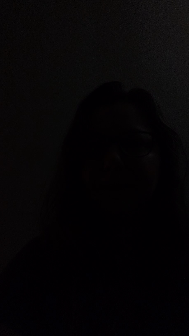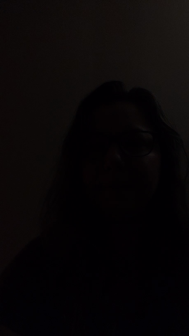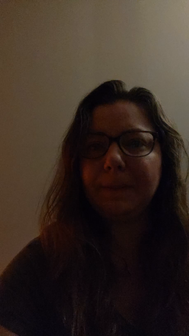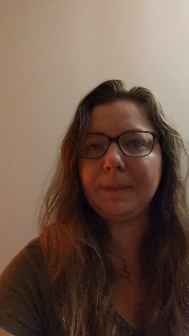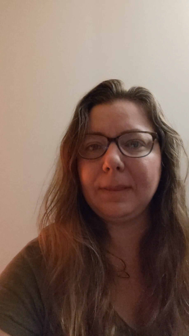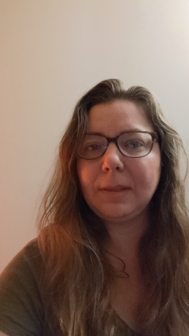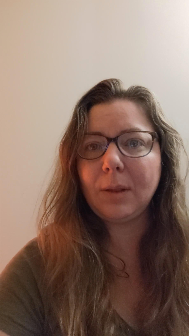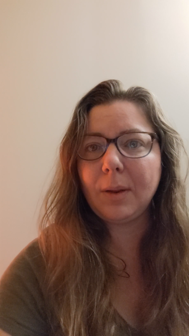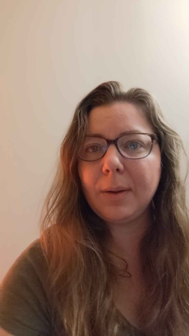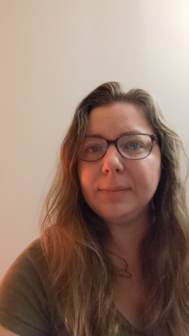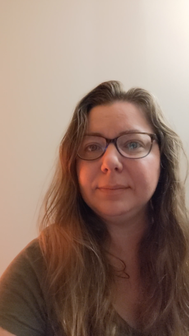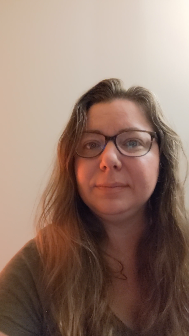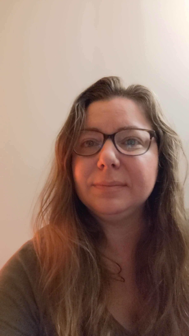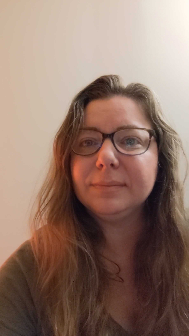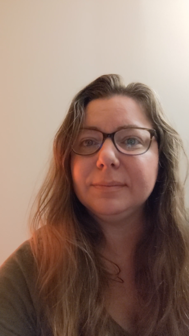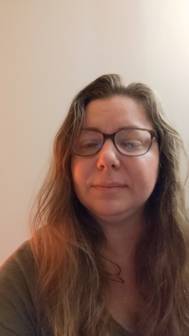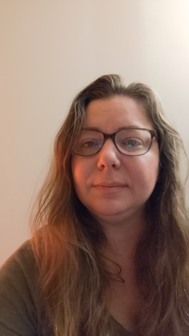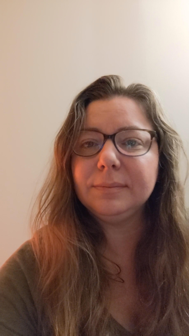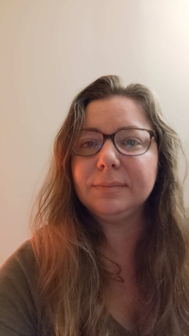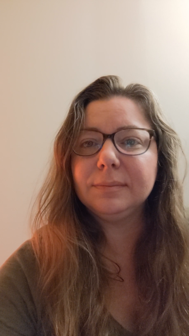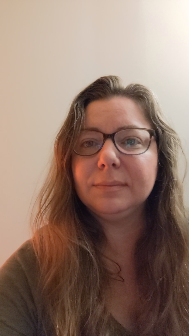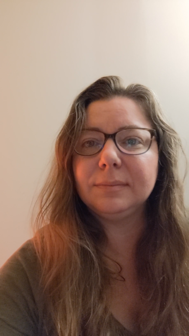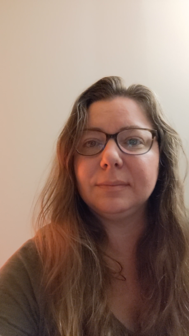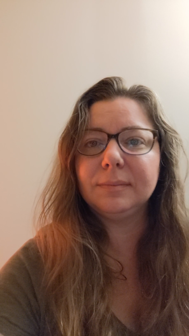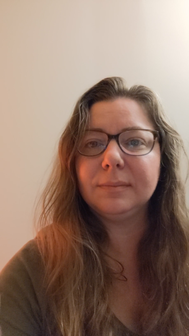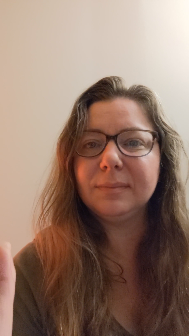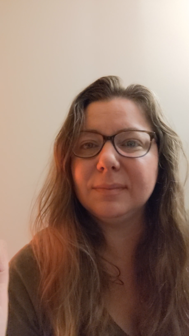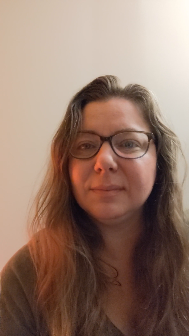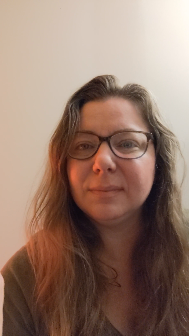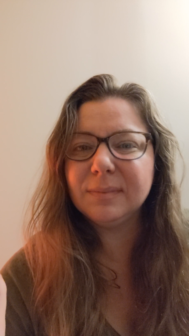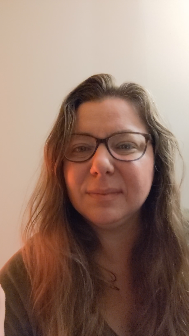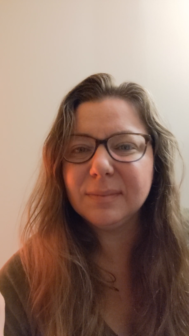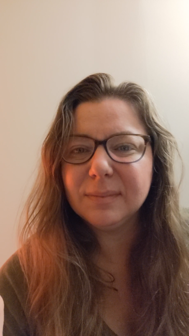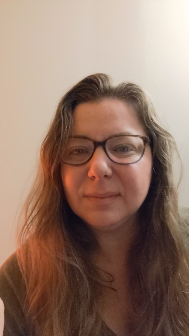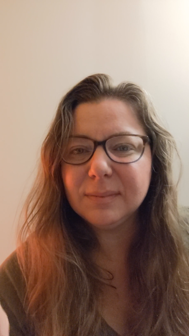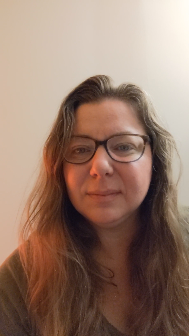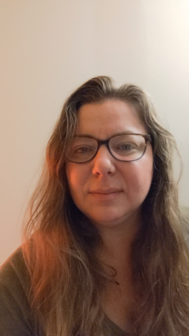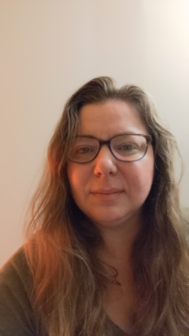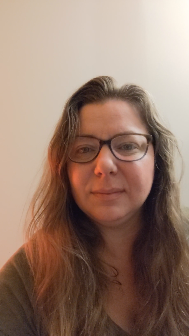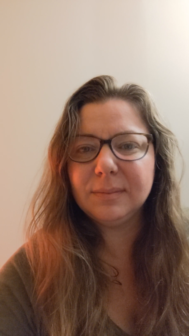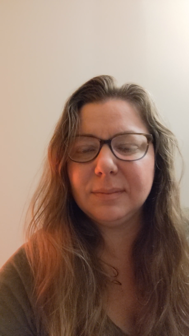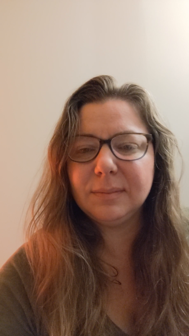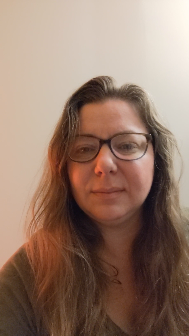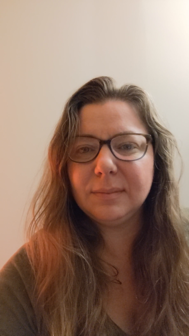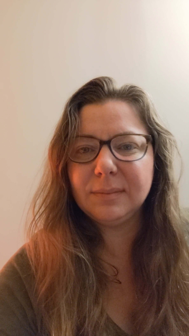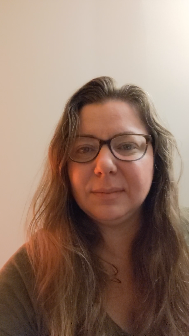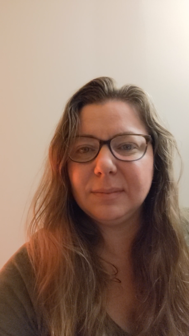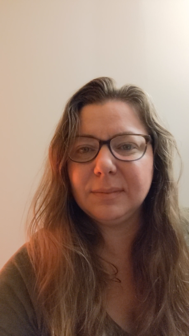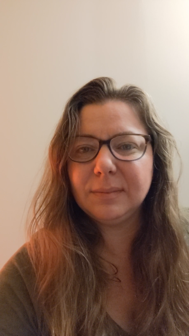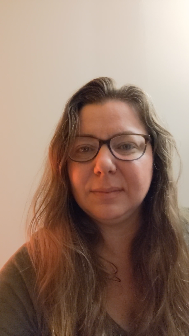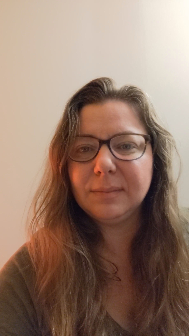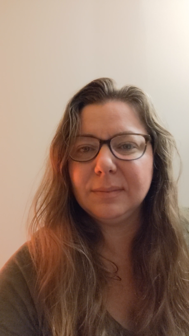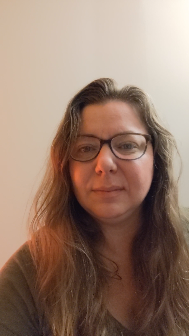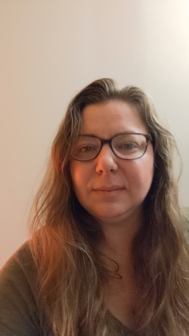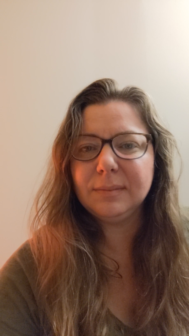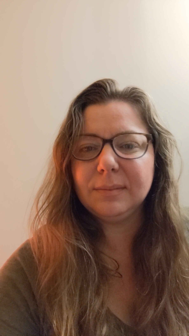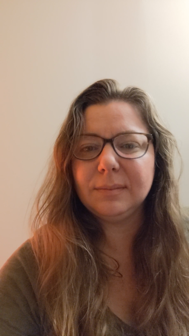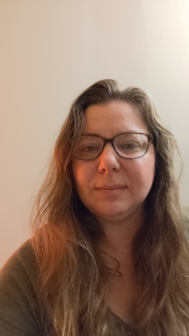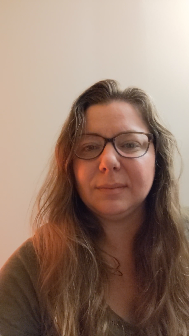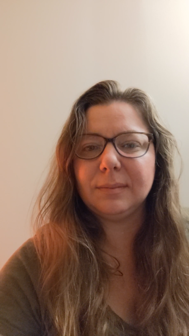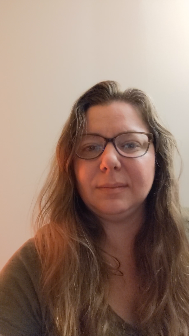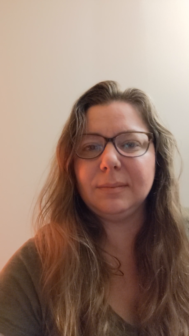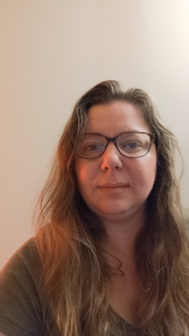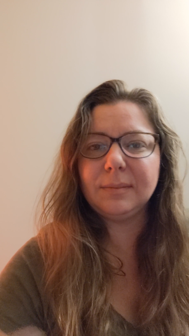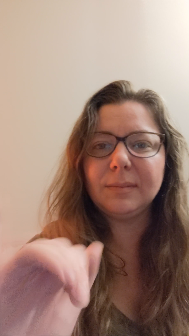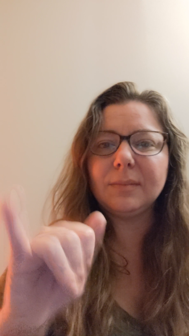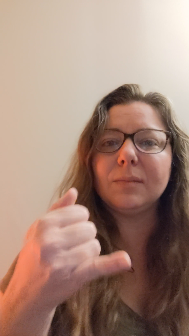juice